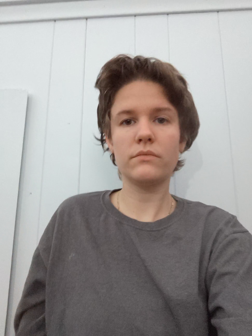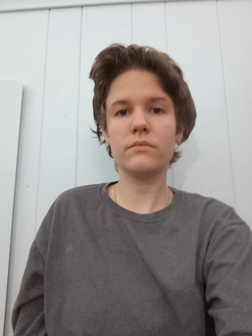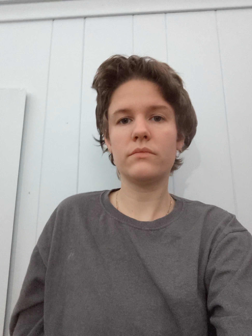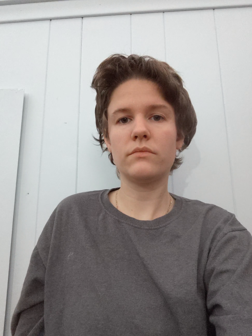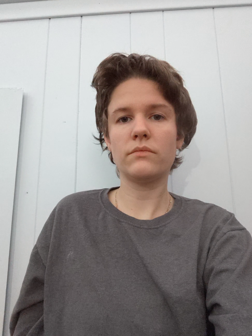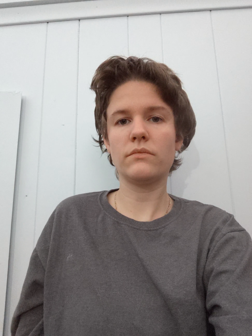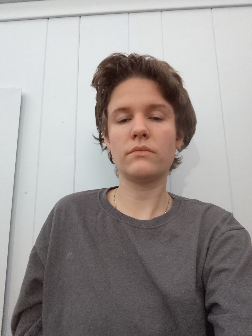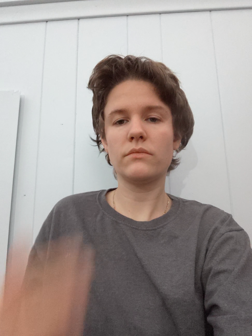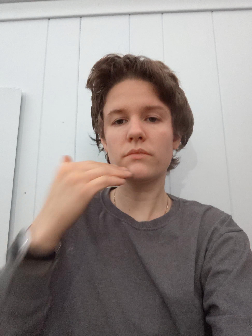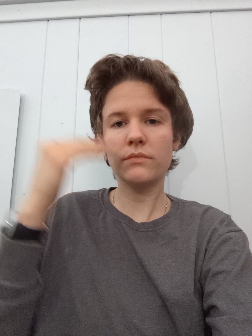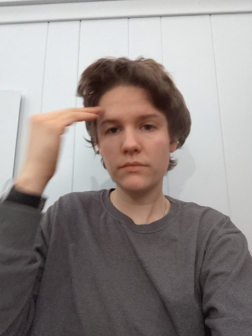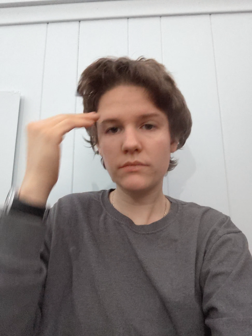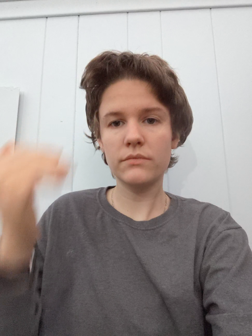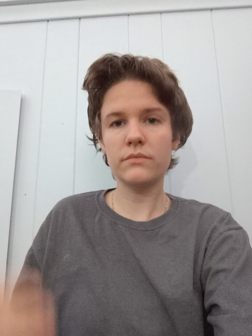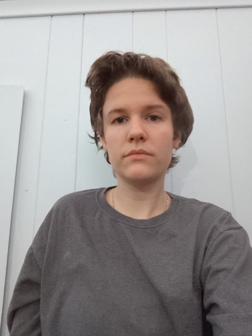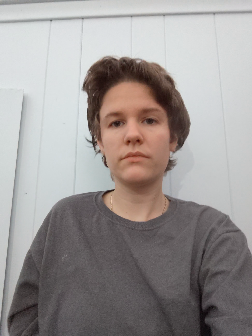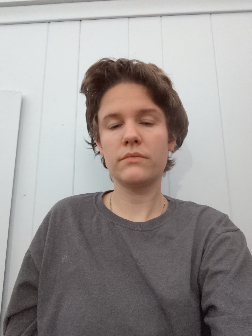head